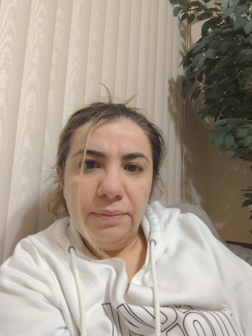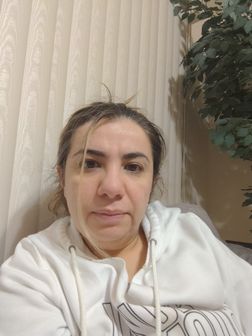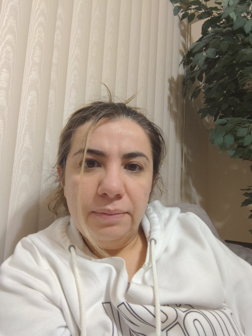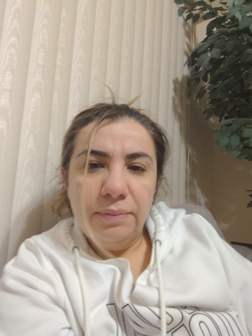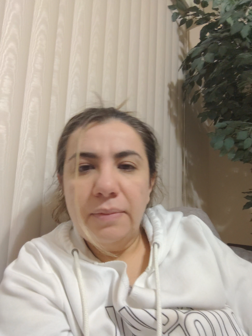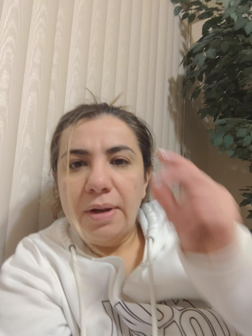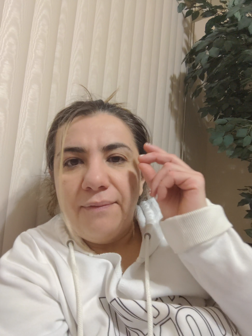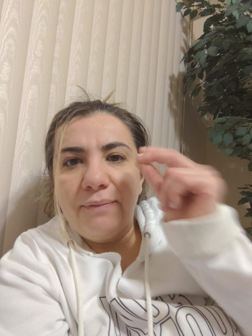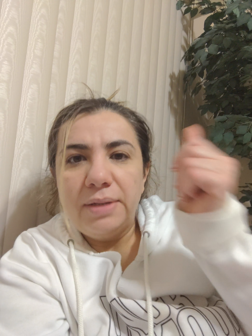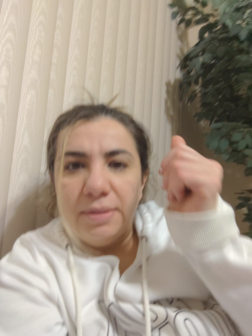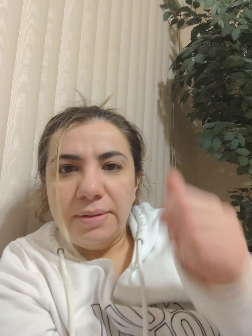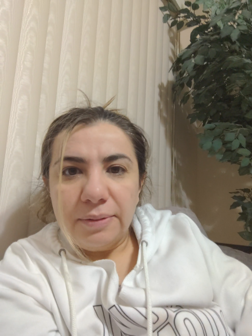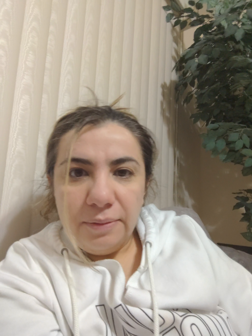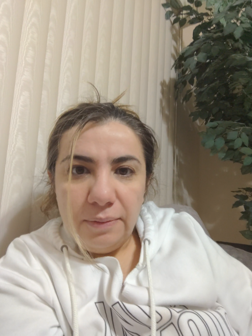fast